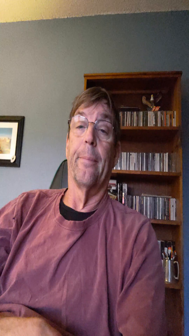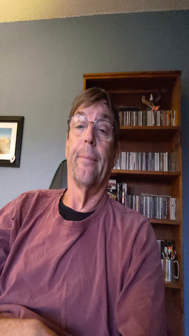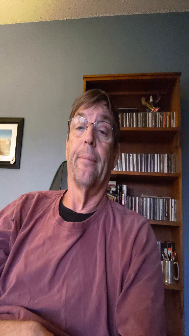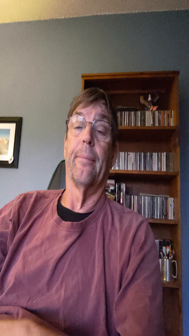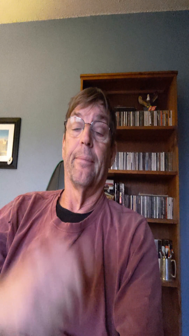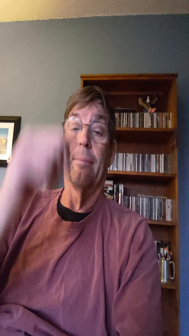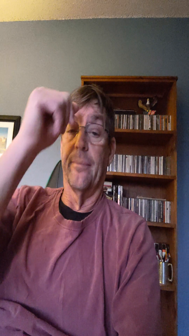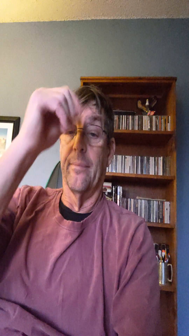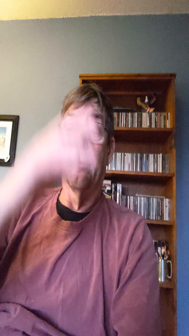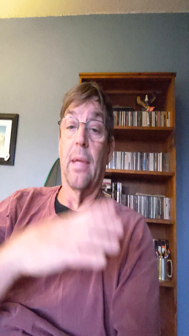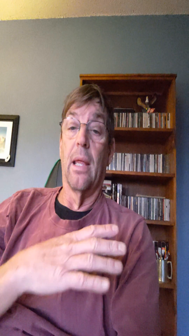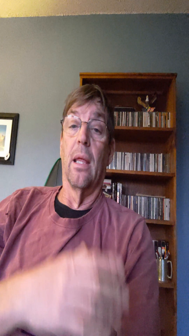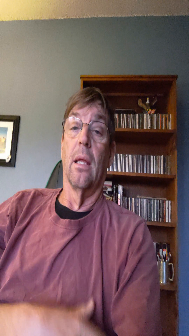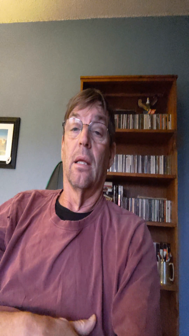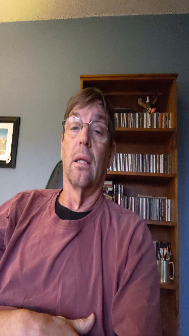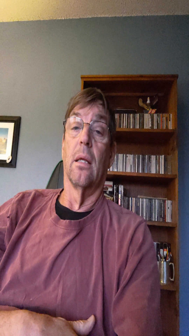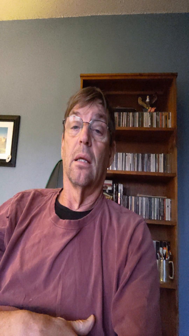man